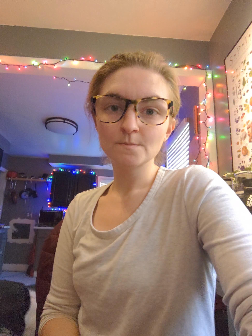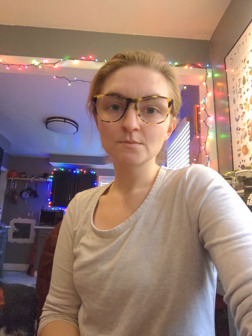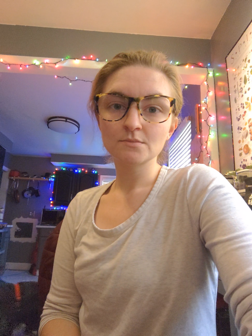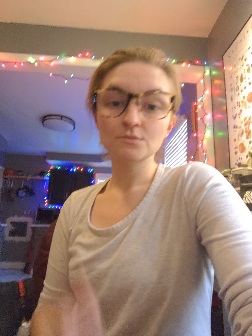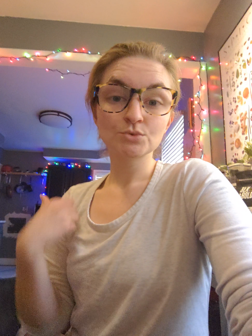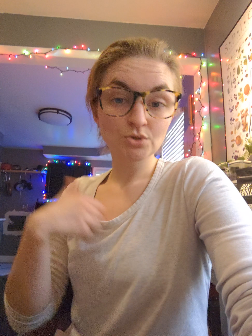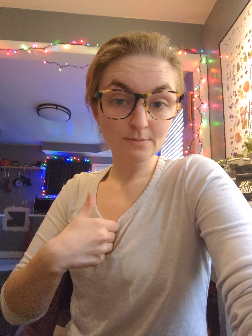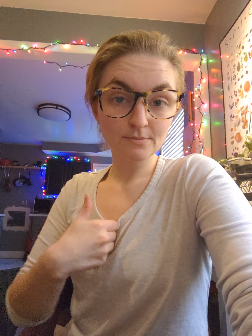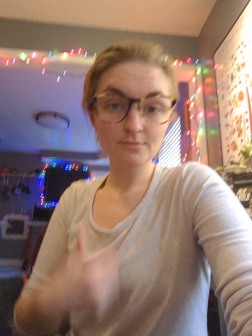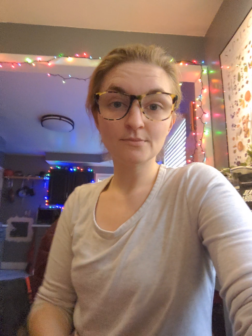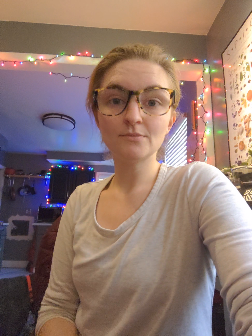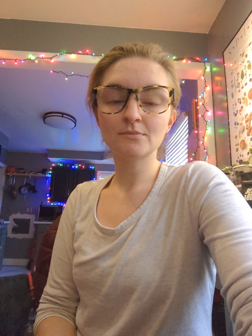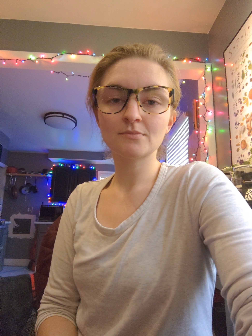jacket